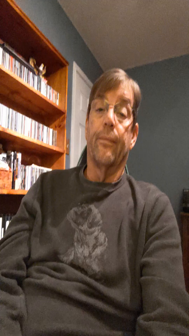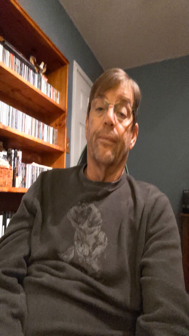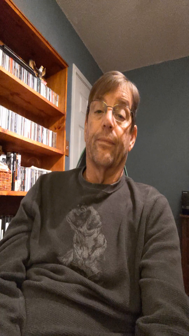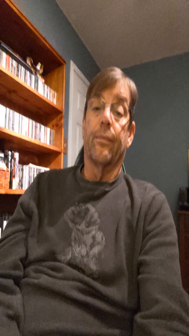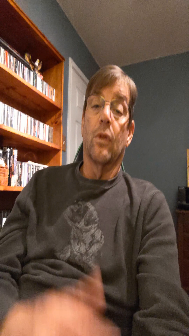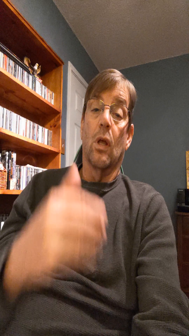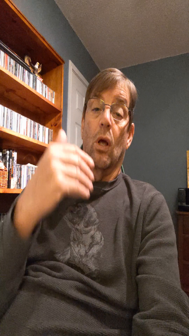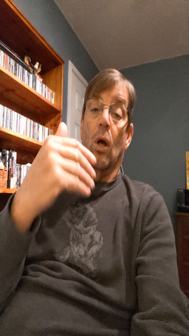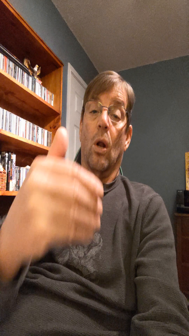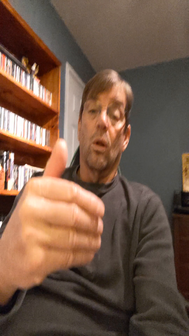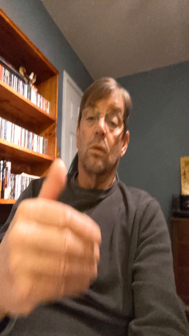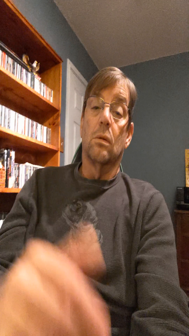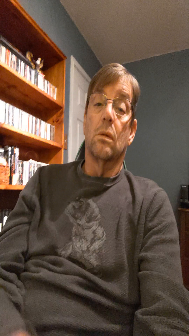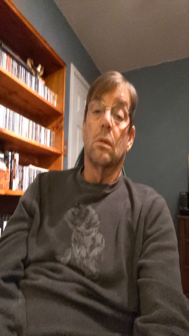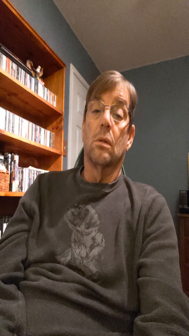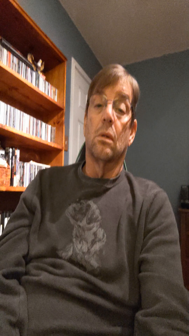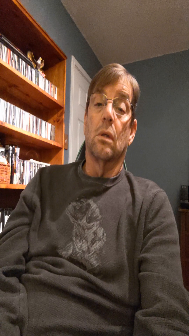close